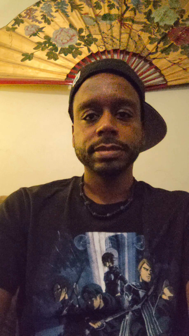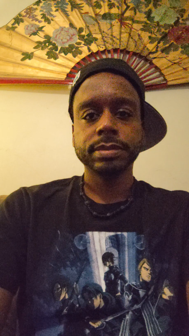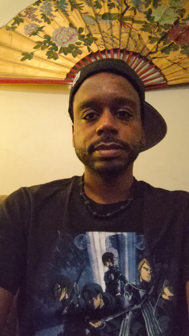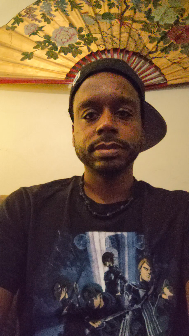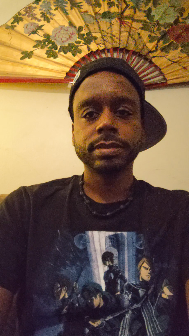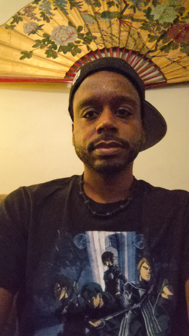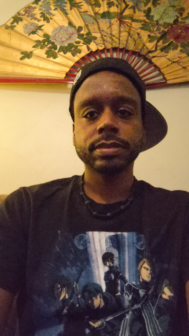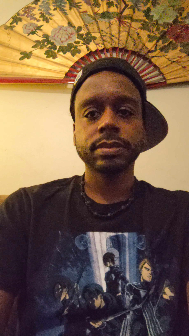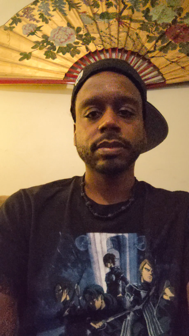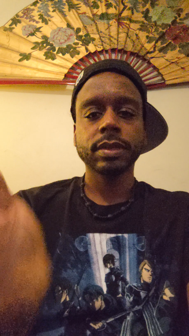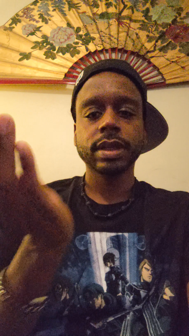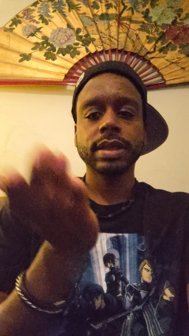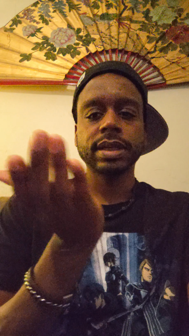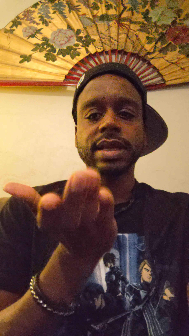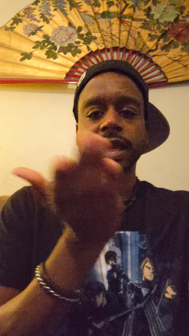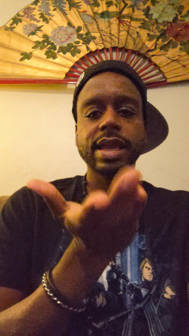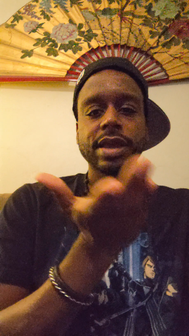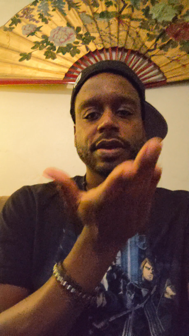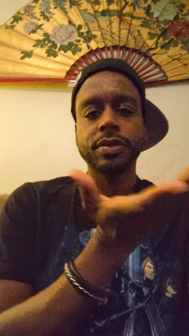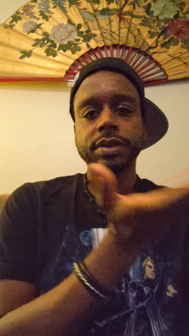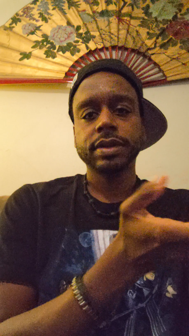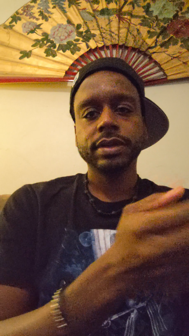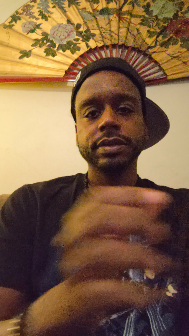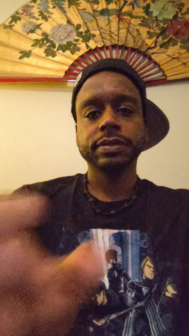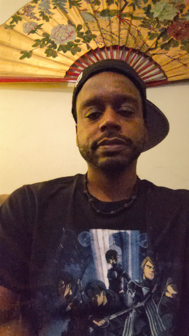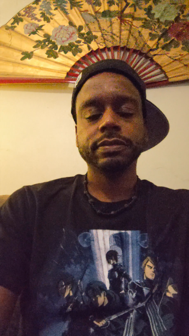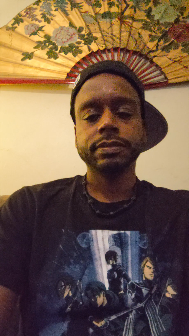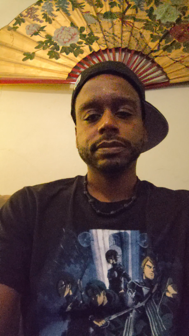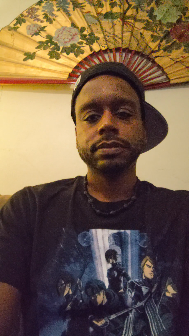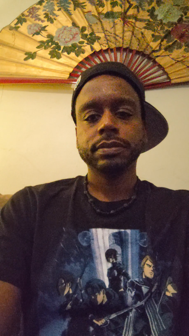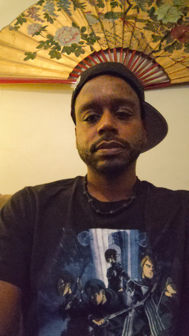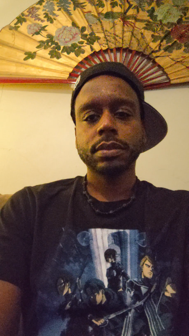carry